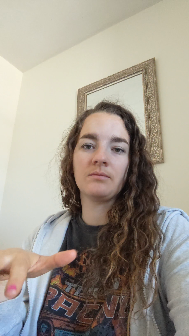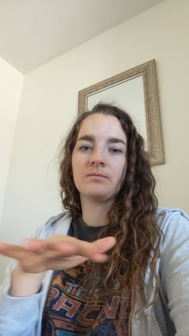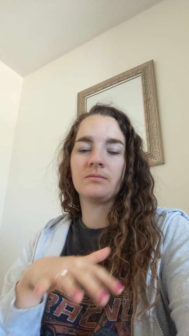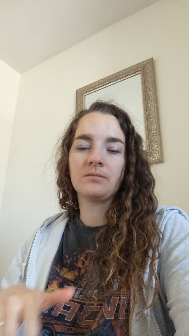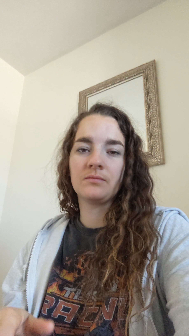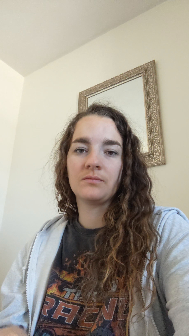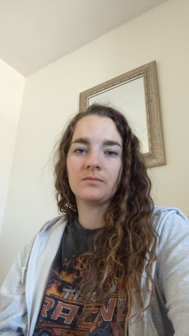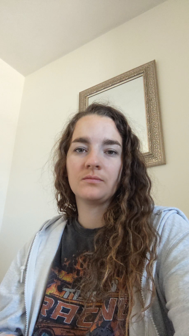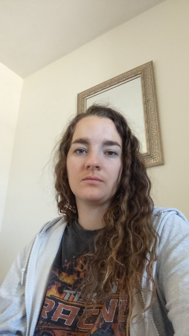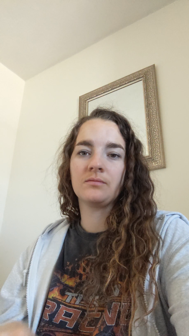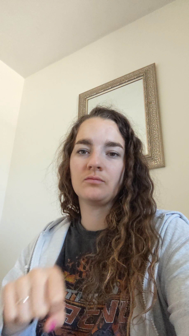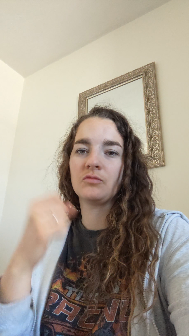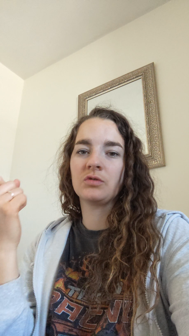break